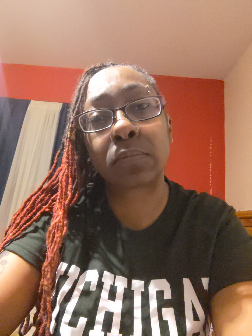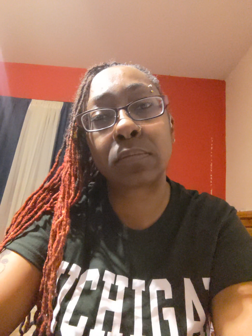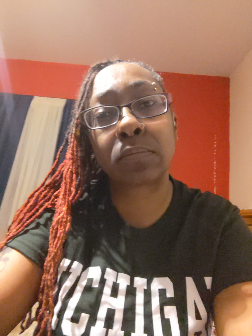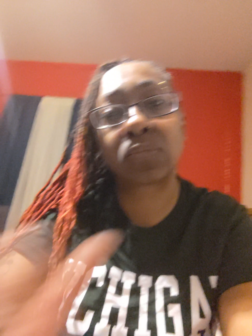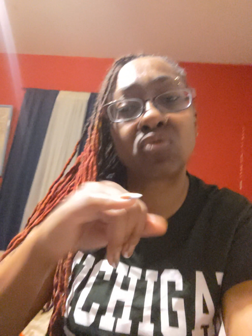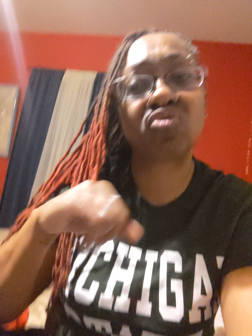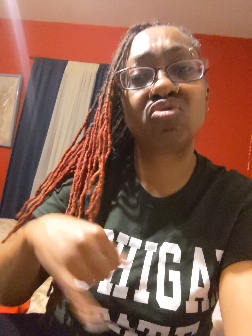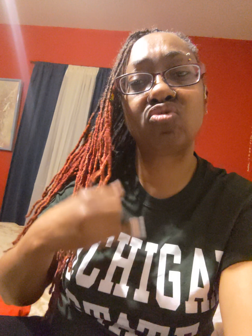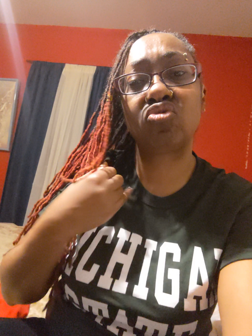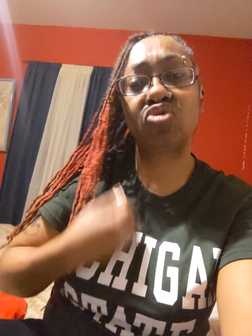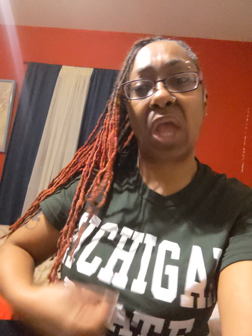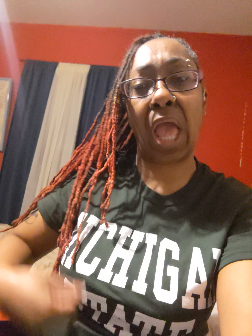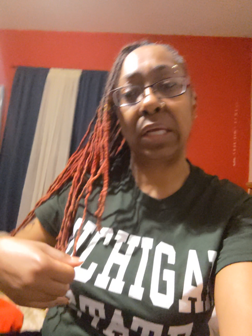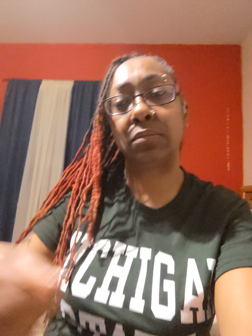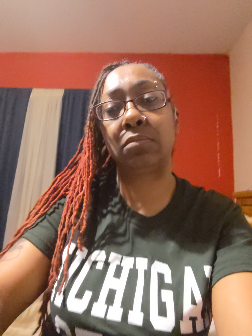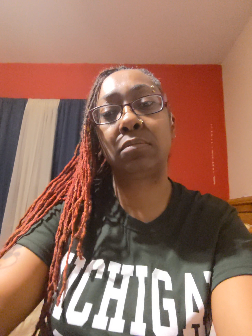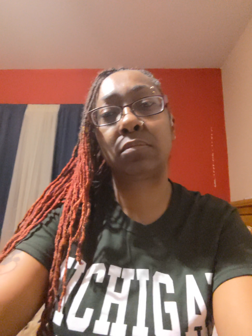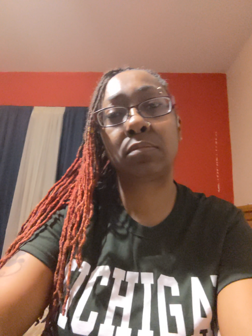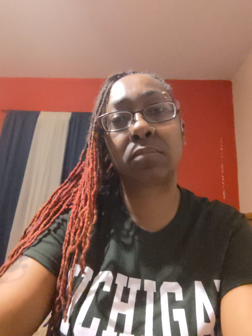jacket